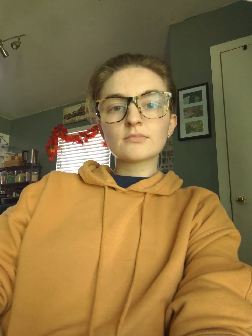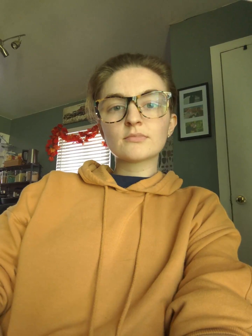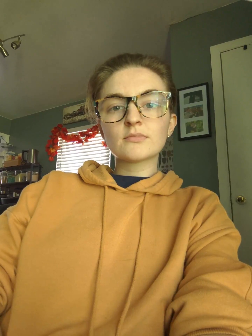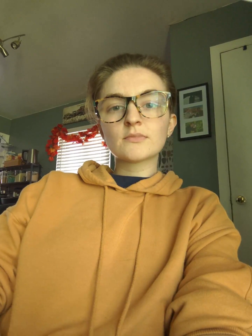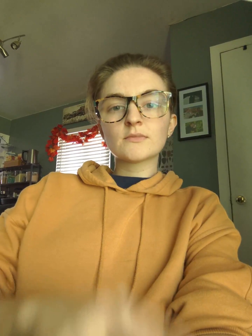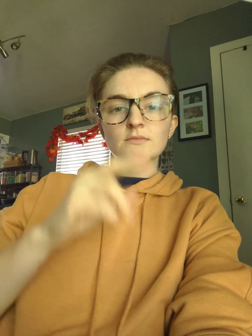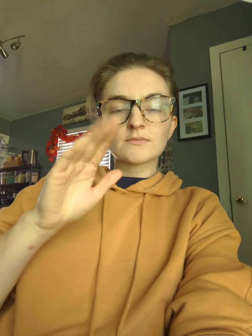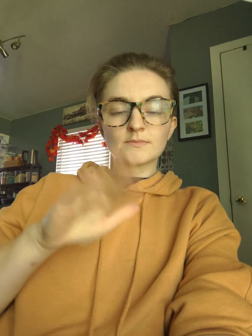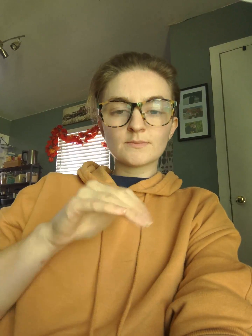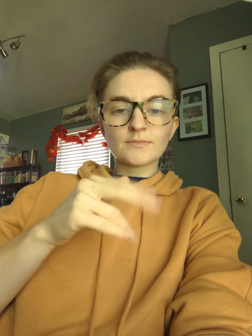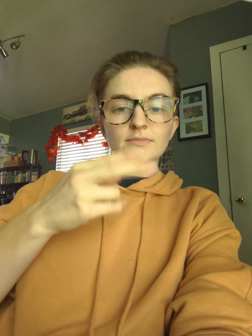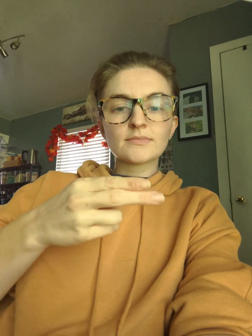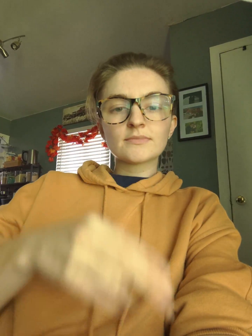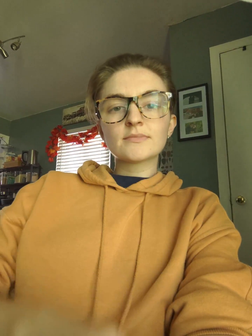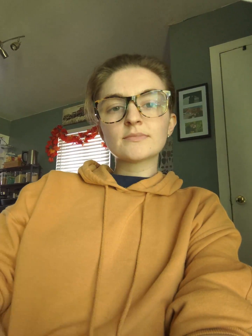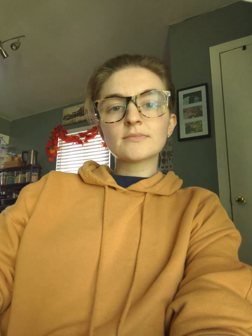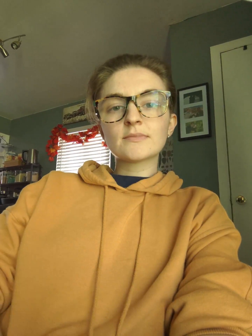pet's name